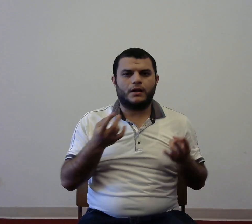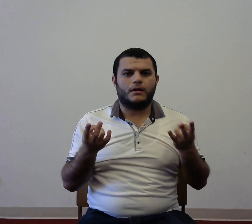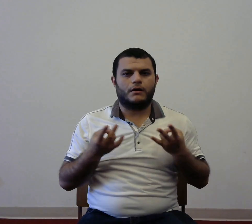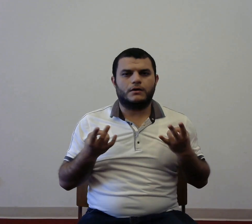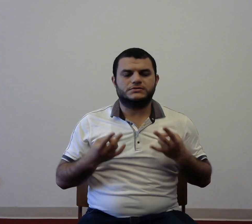lazım